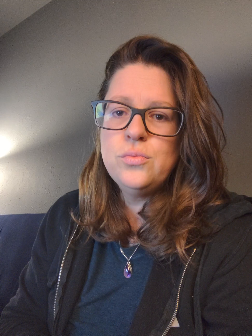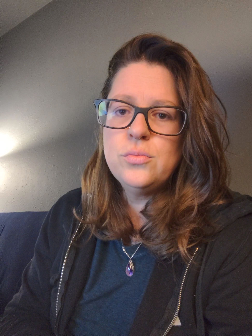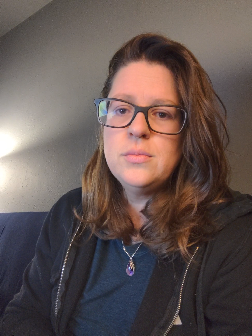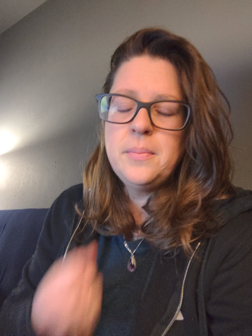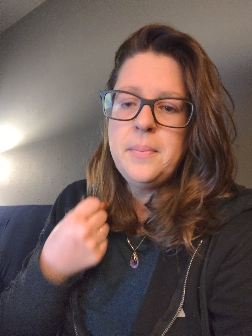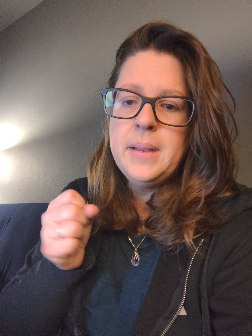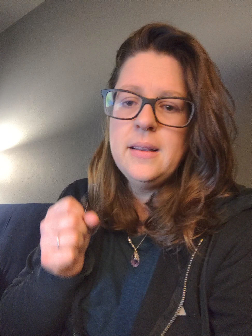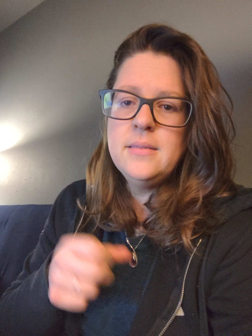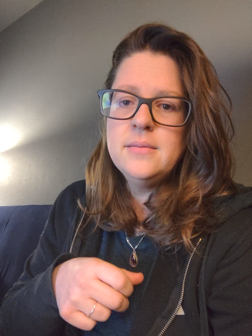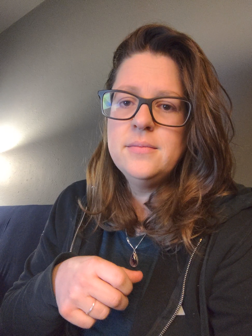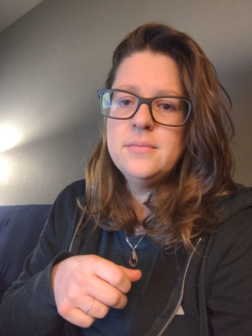make